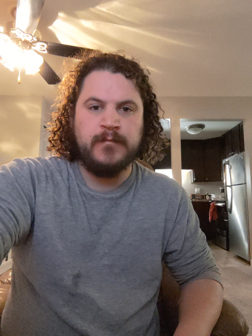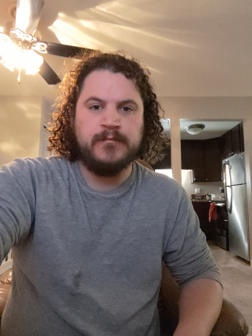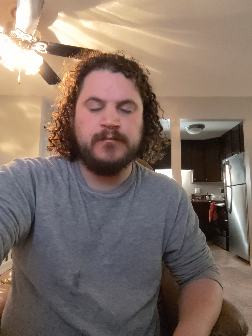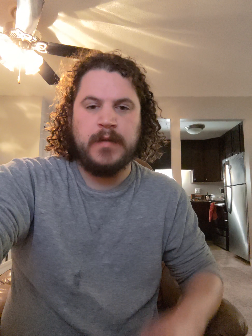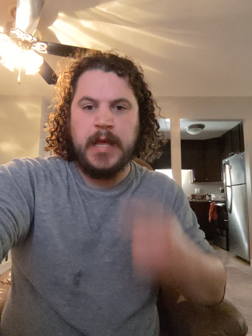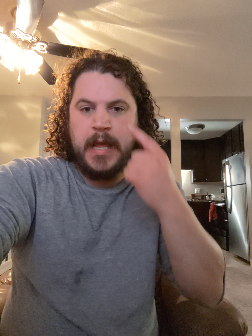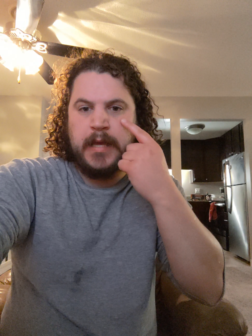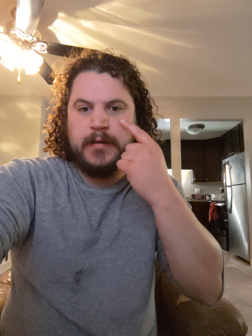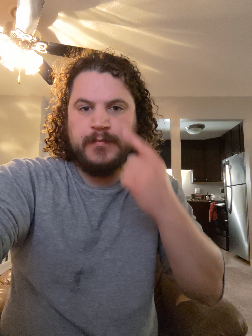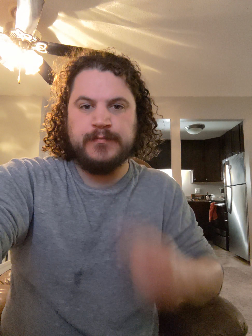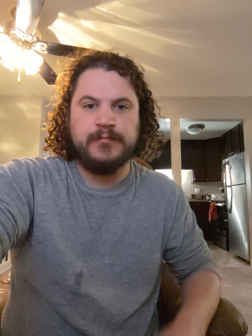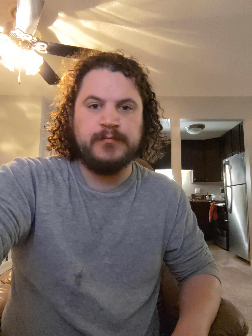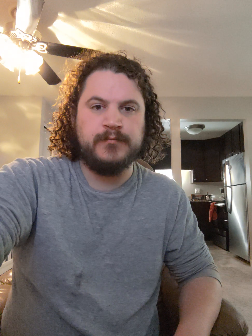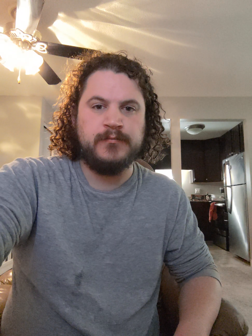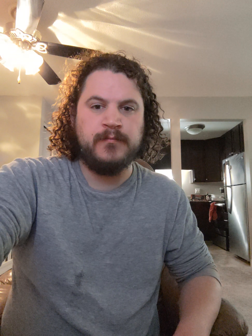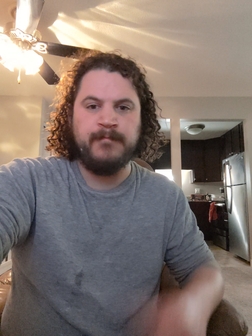eye